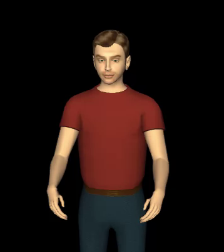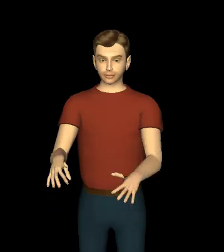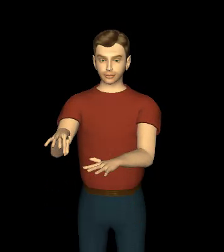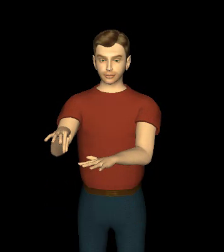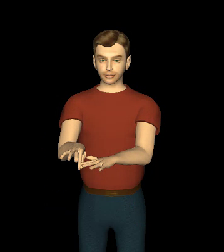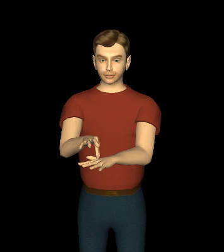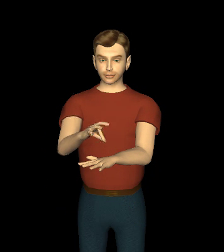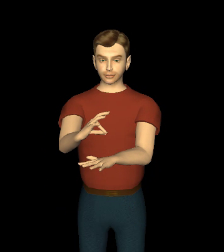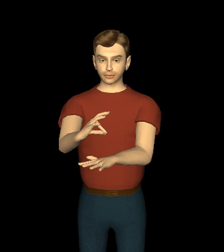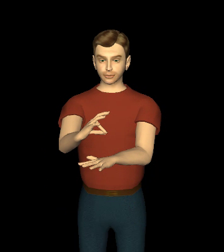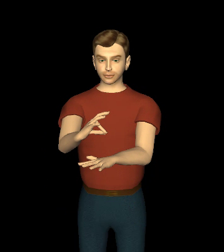زواج